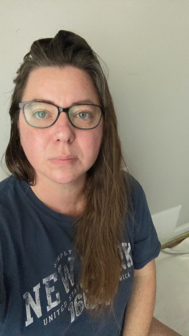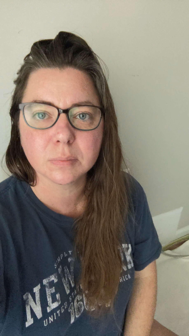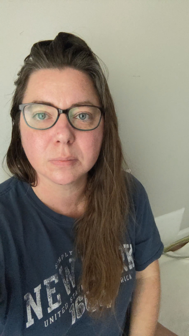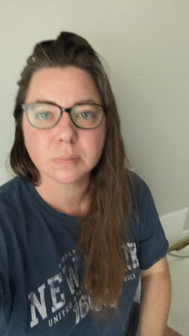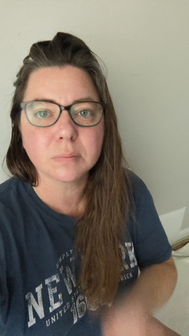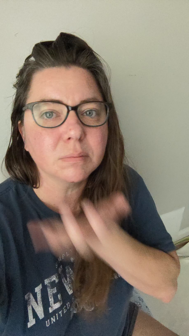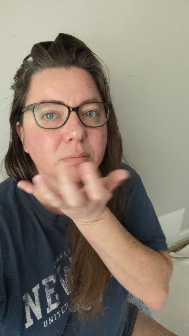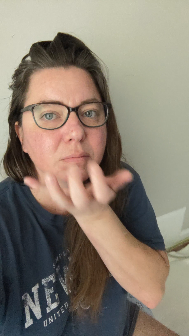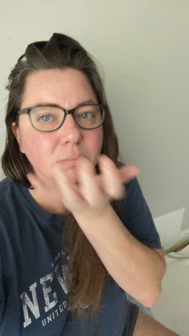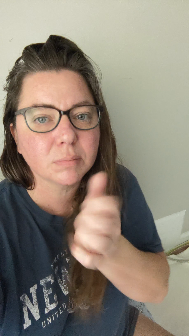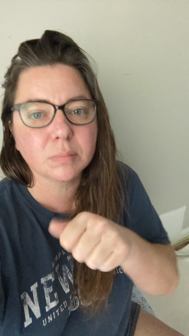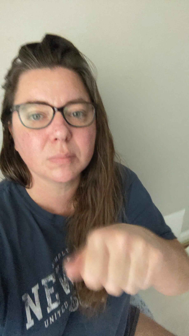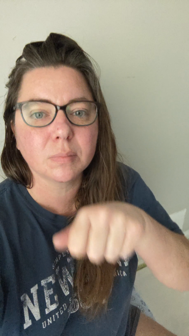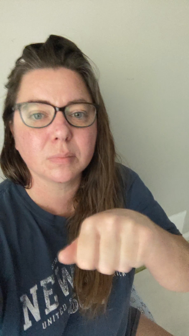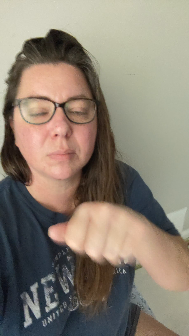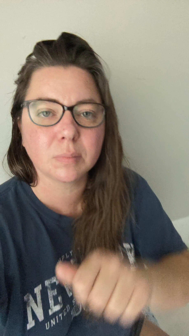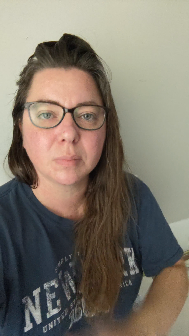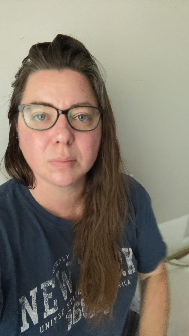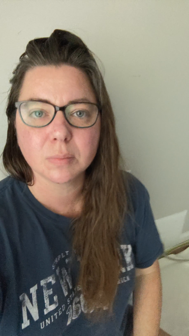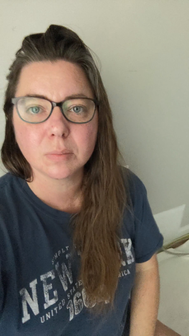lawn mower